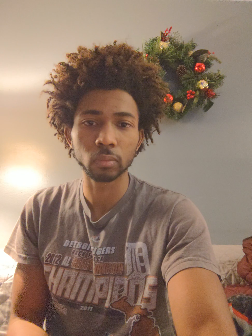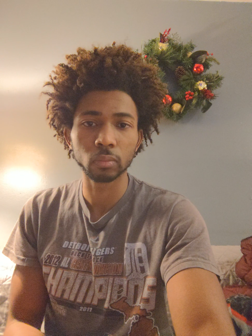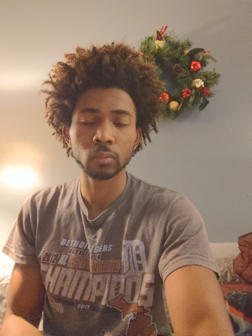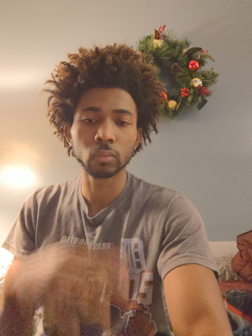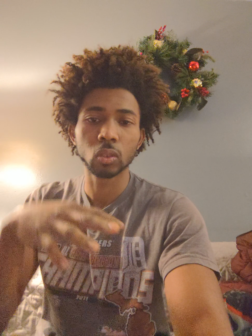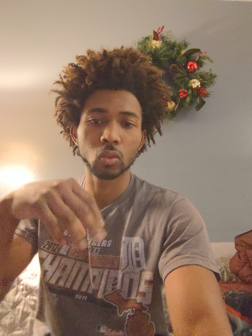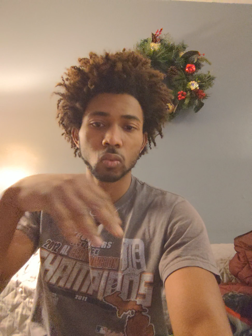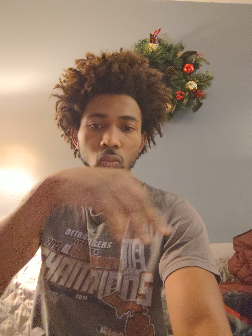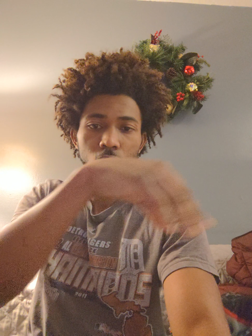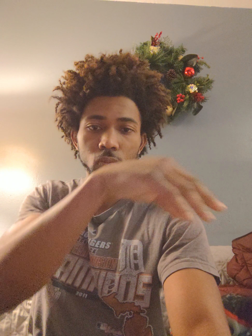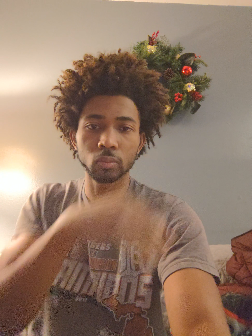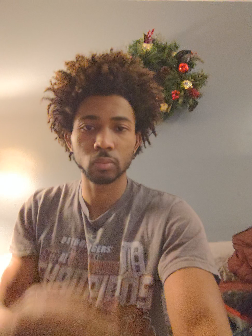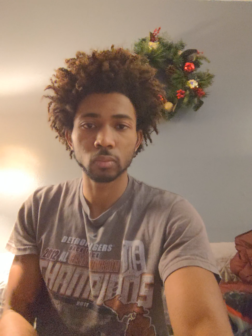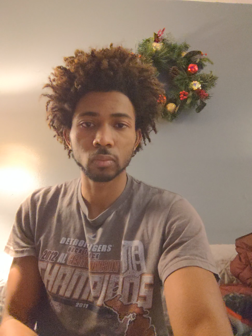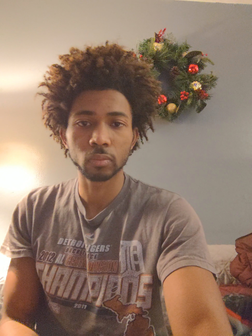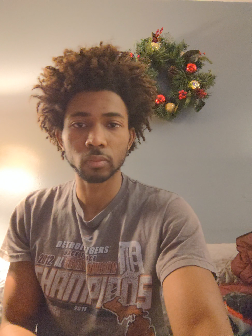vacuum